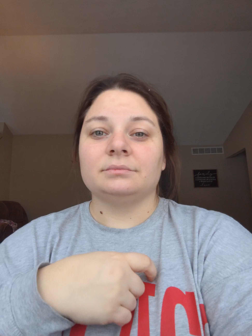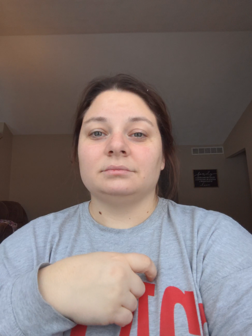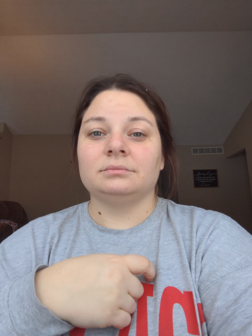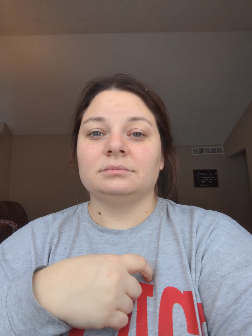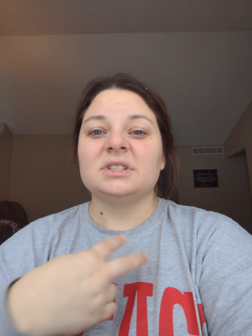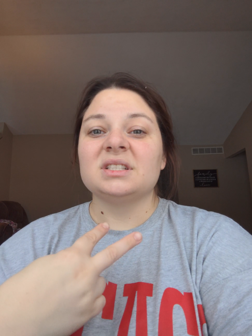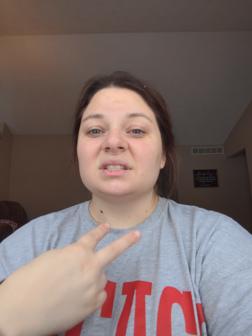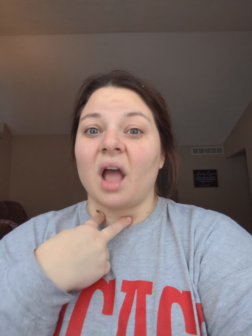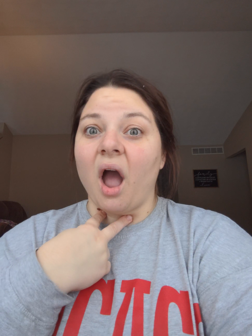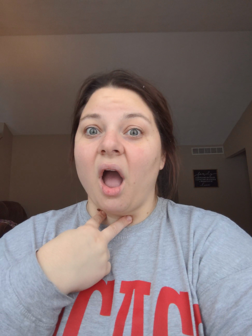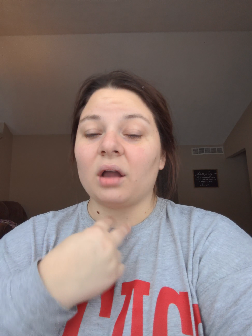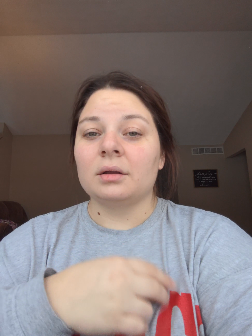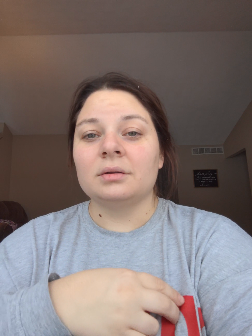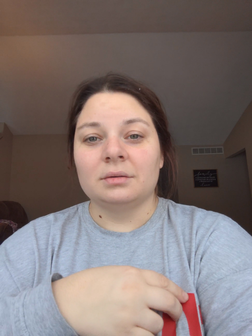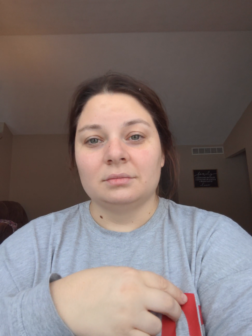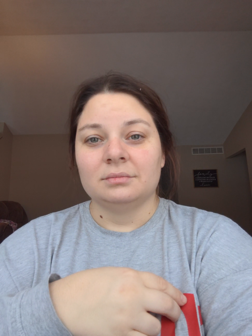stuck